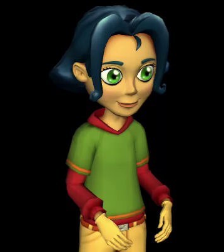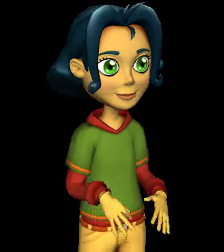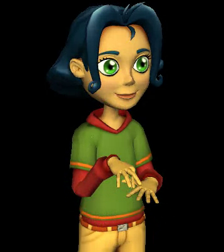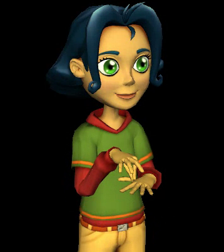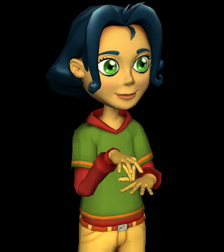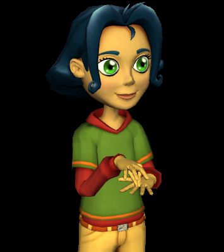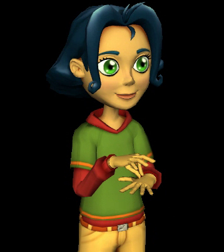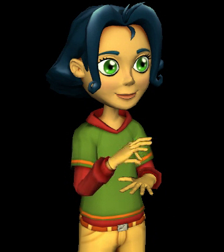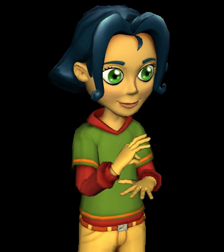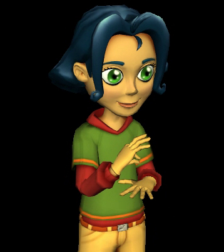زواج